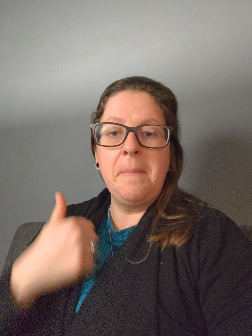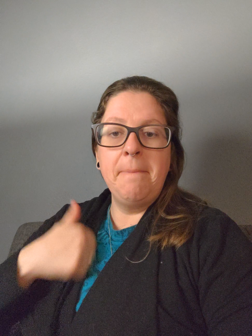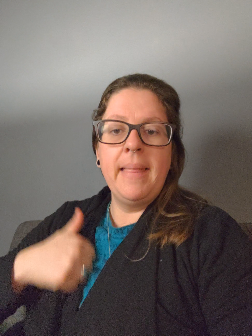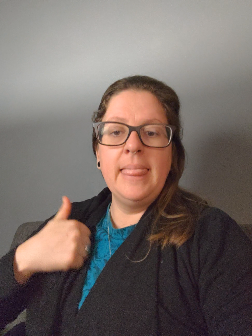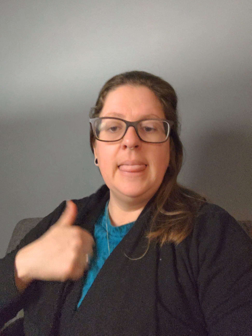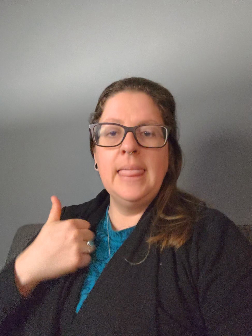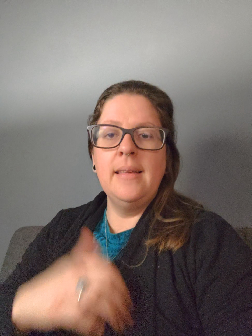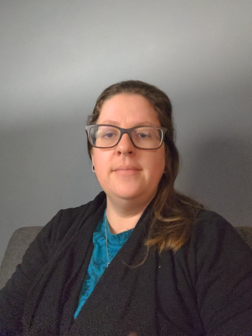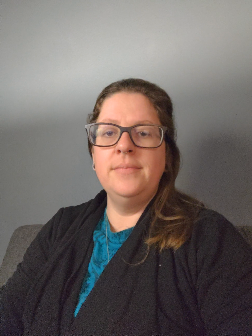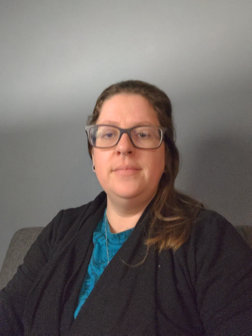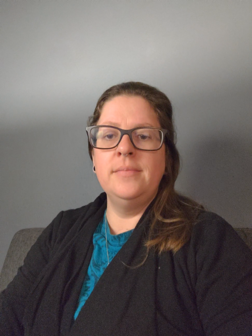bath